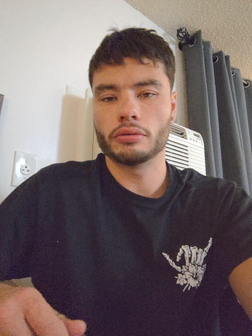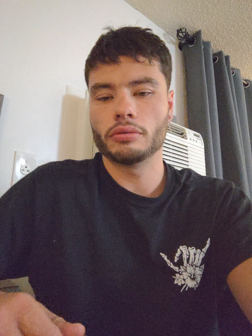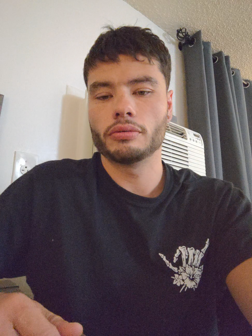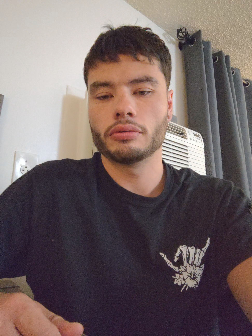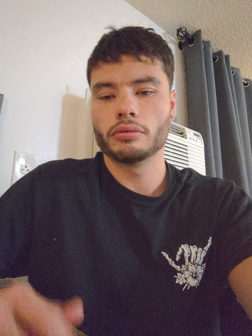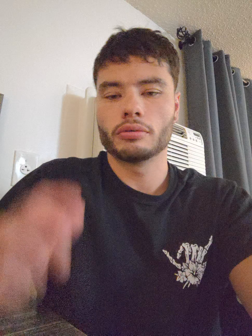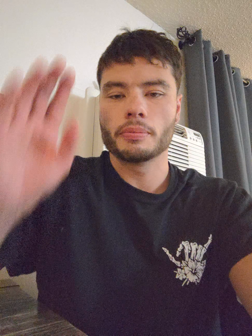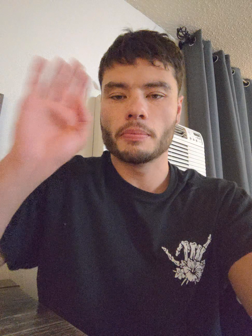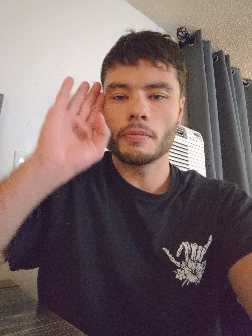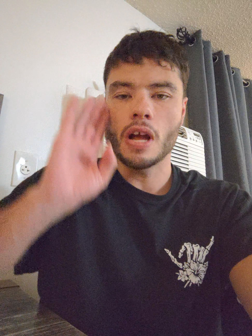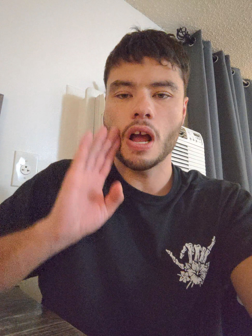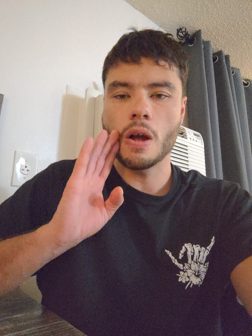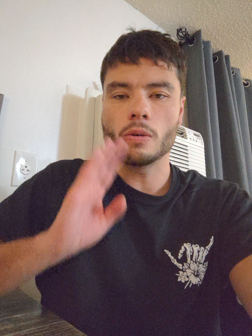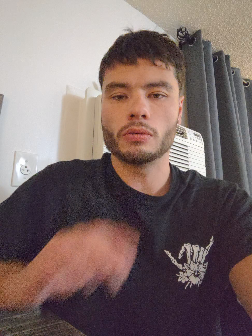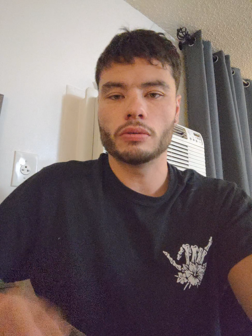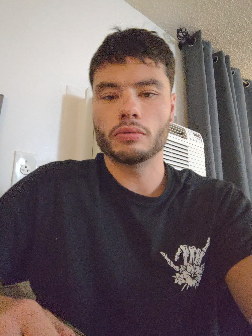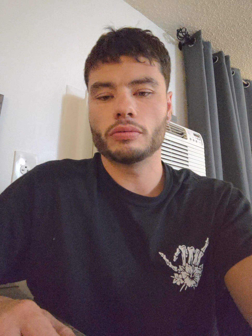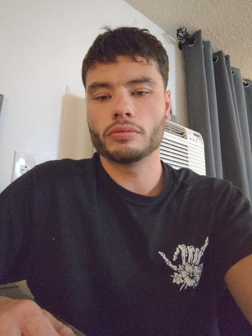brown